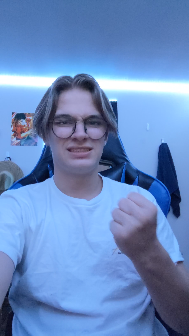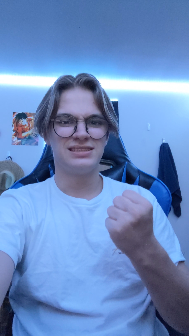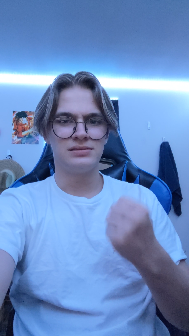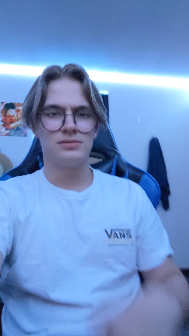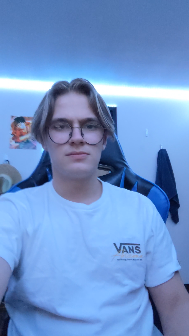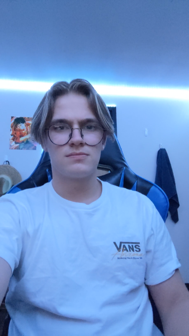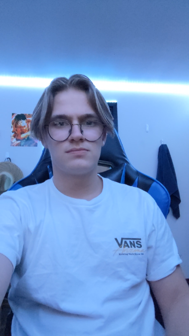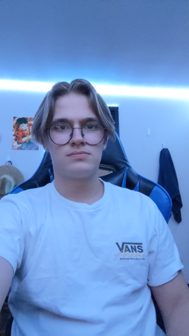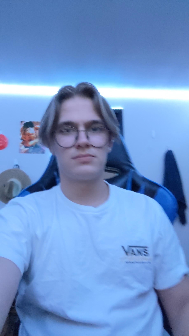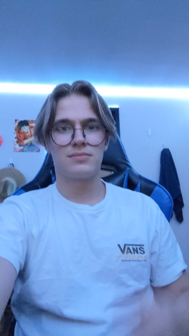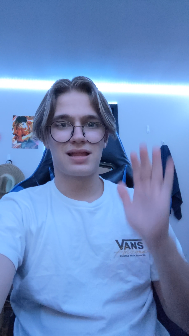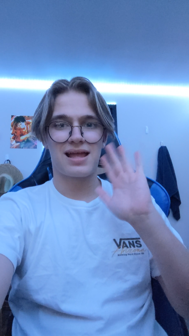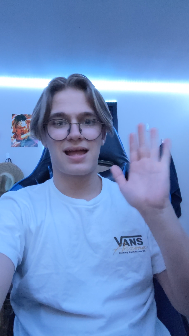hi